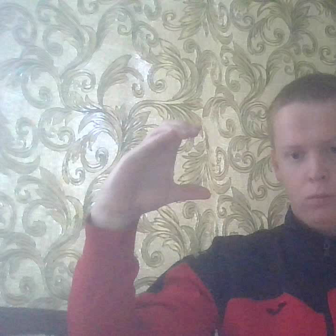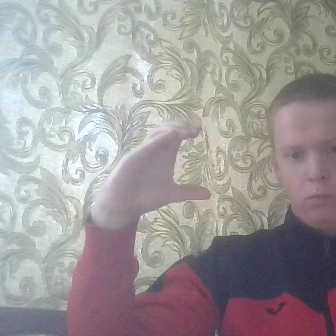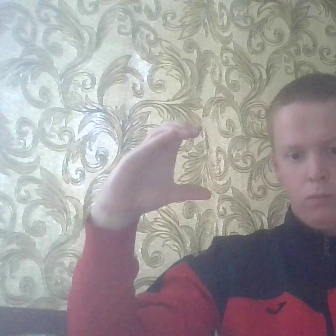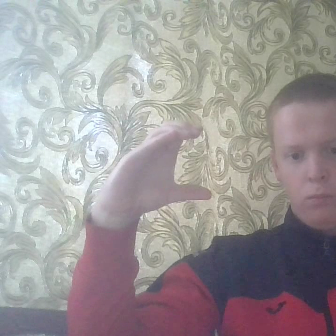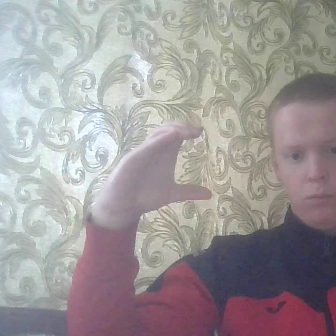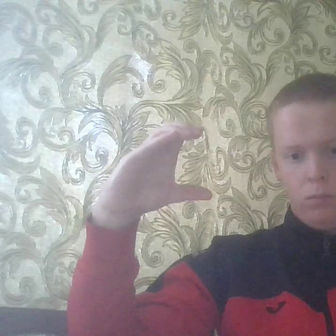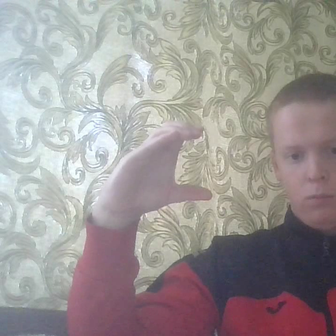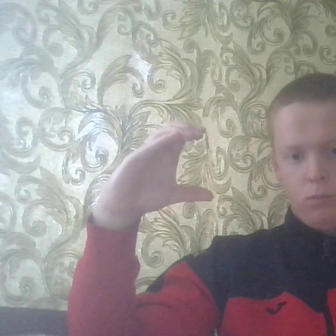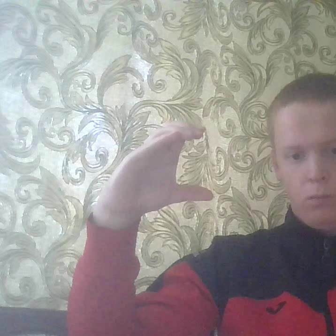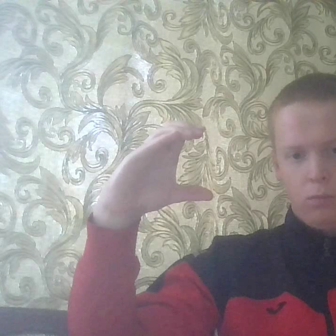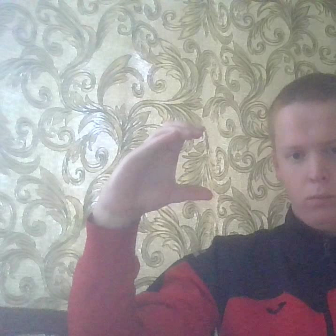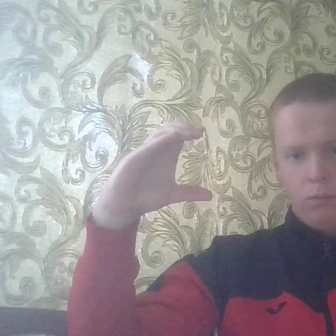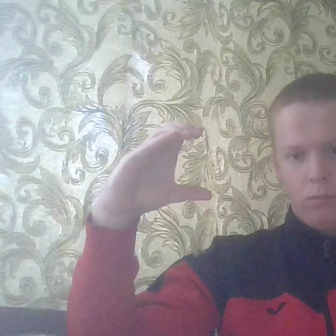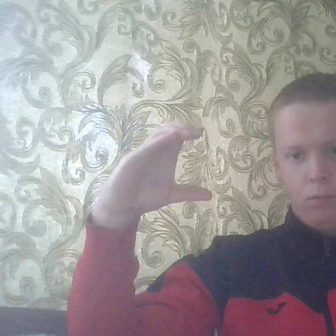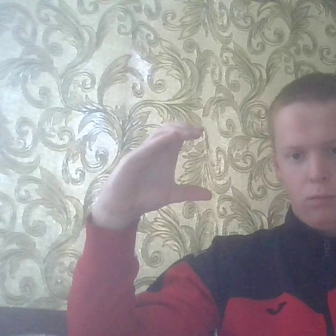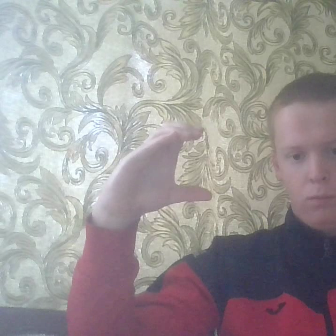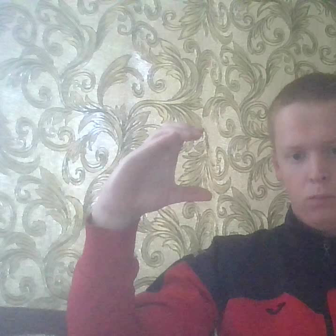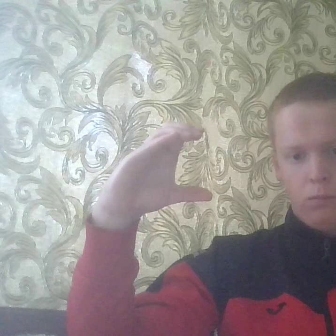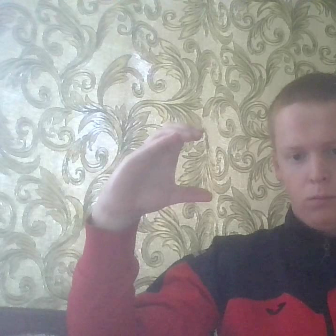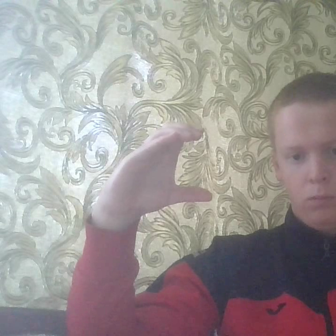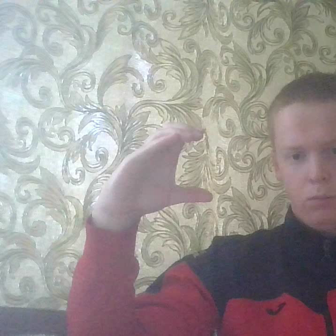С